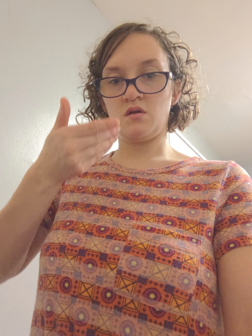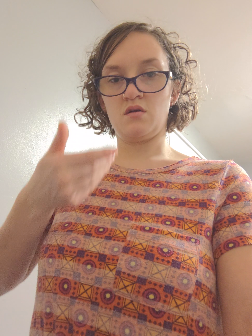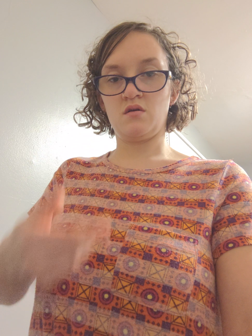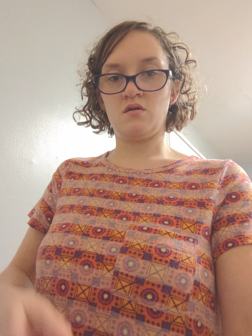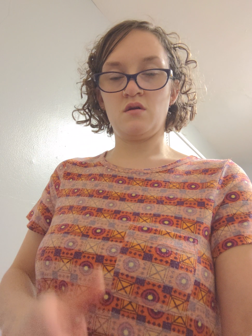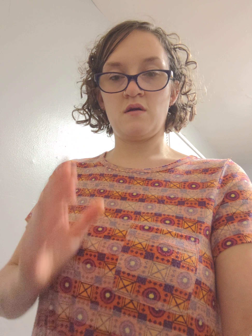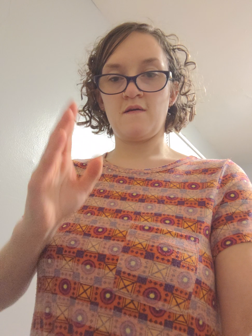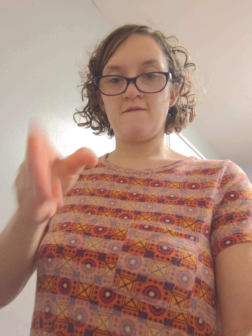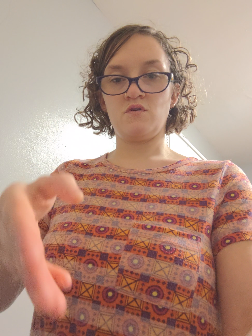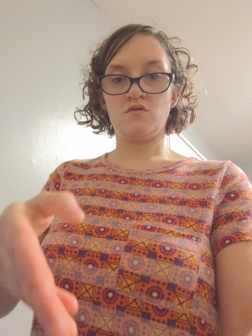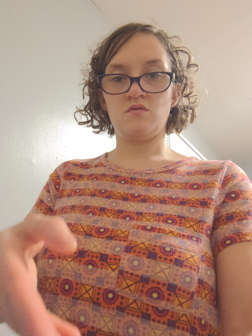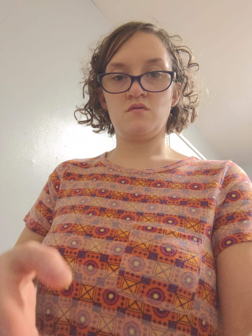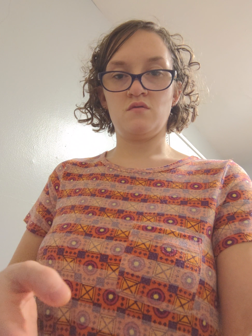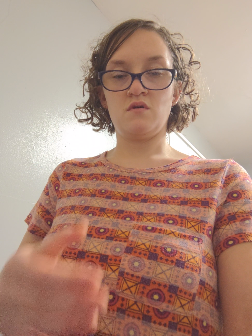after